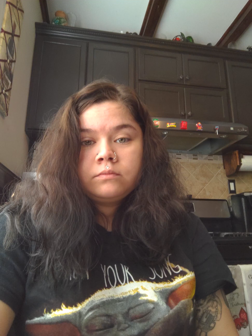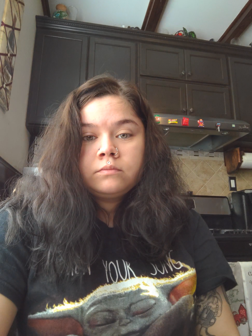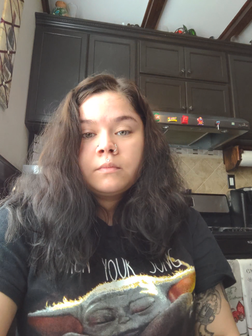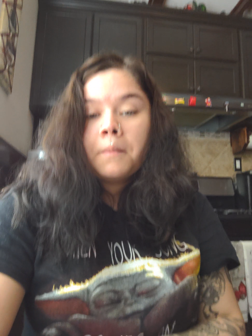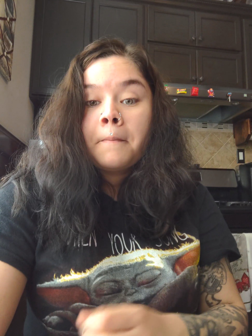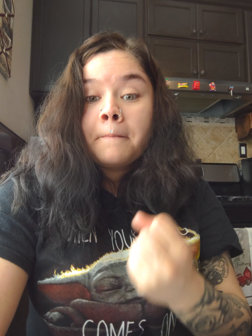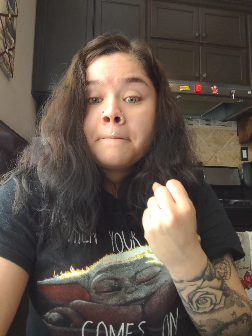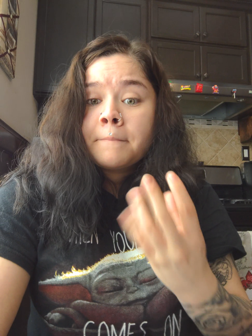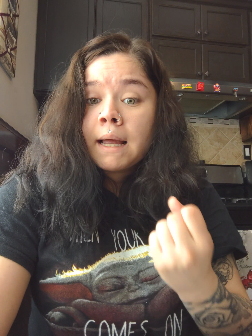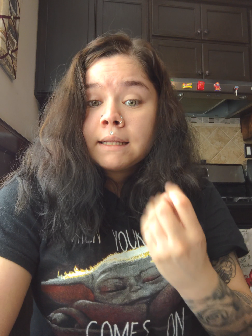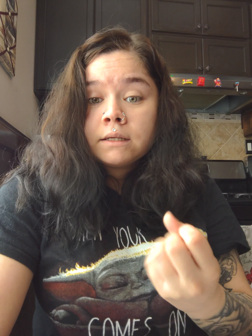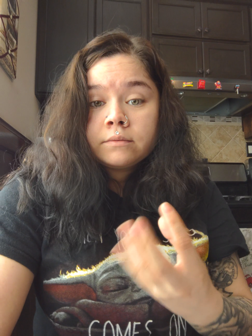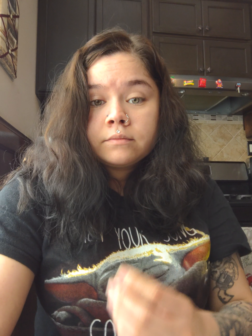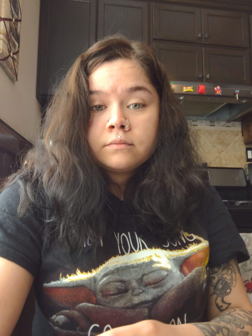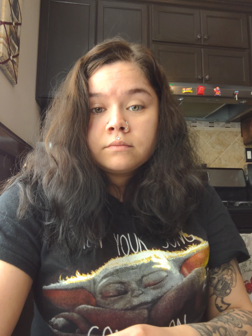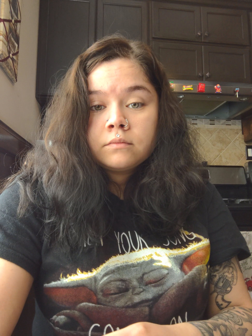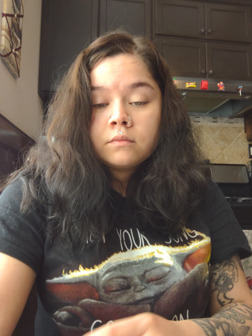many